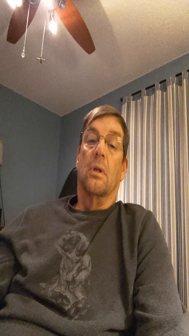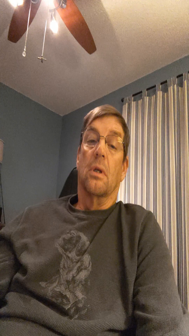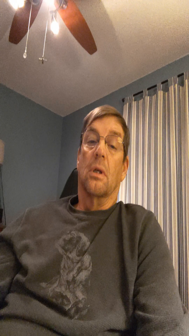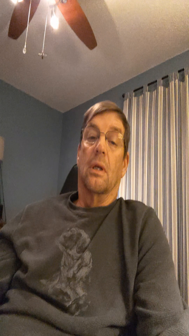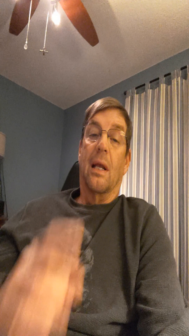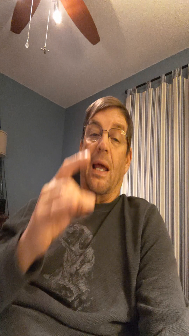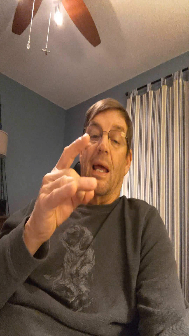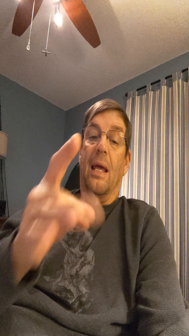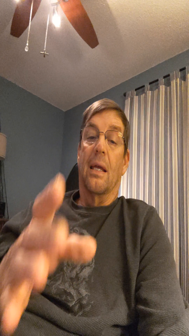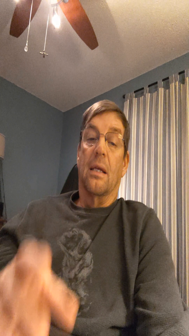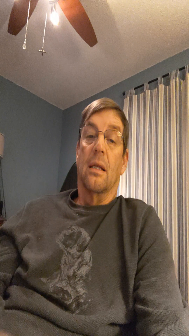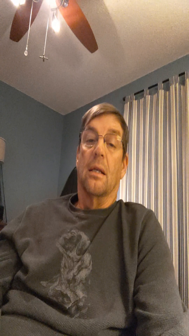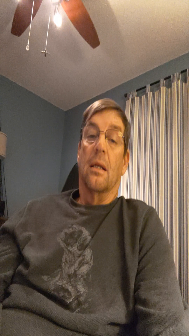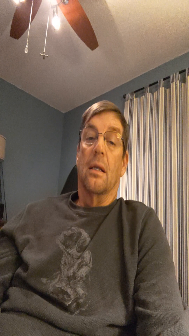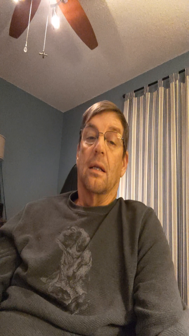hate